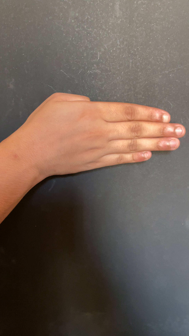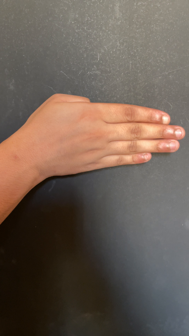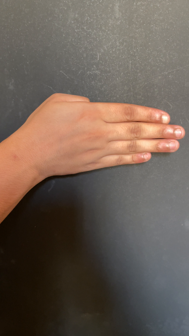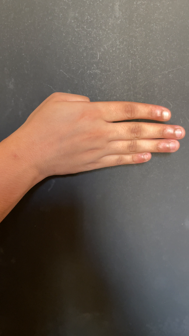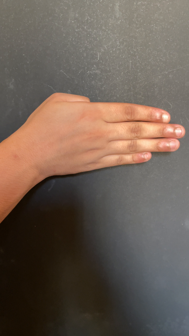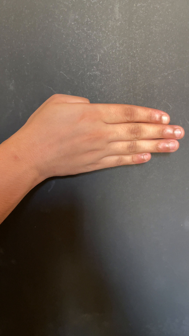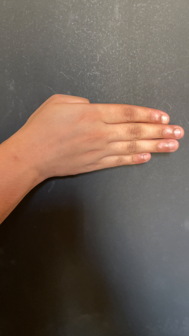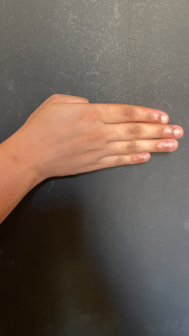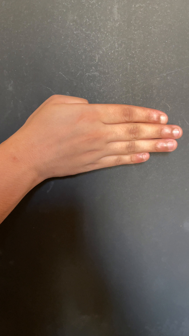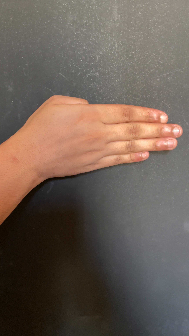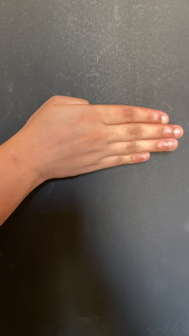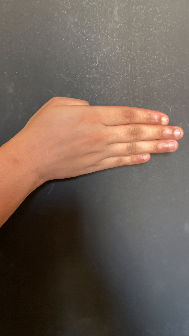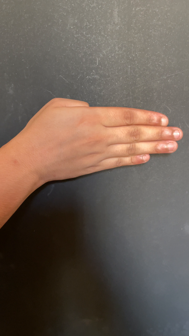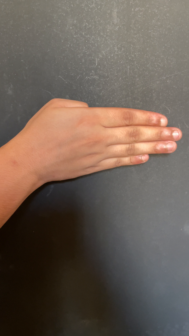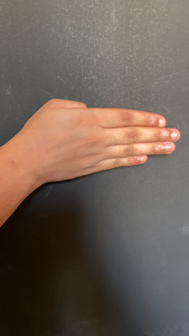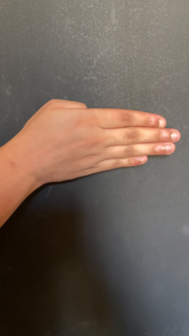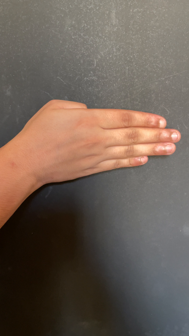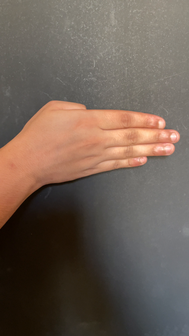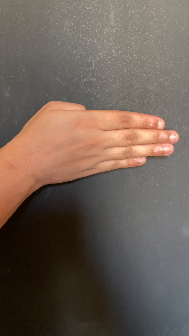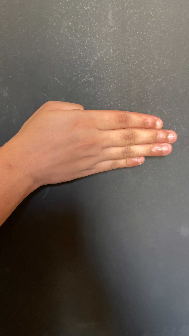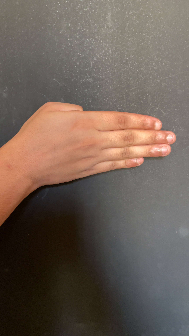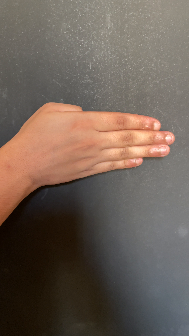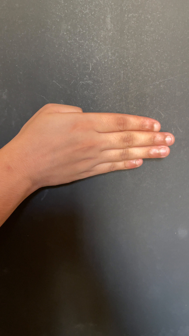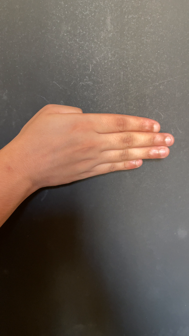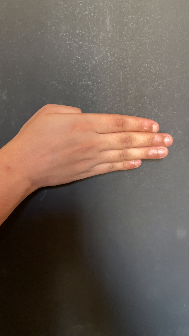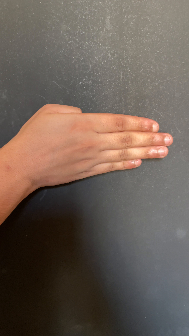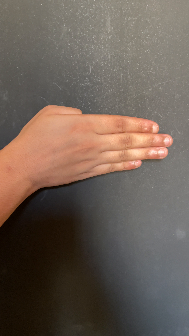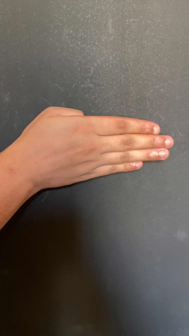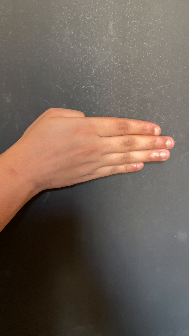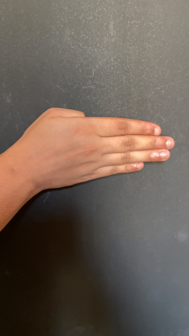ह